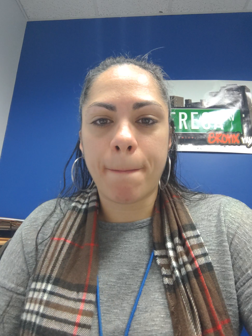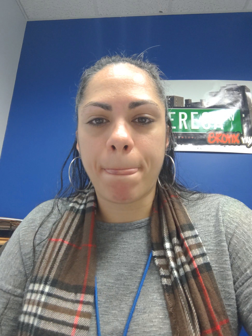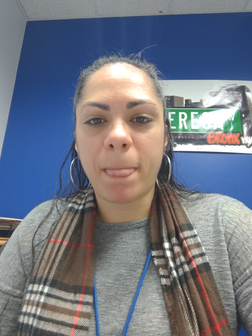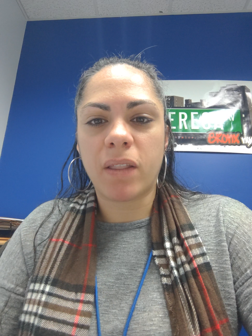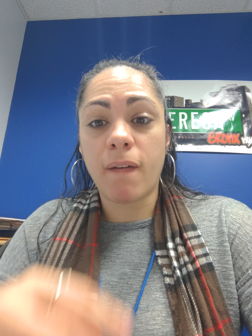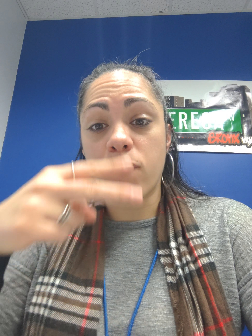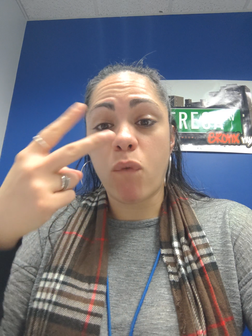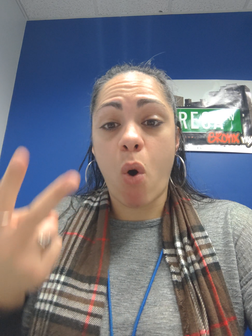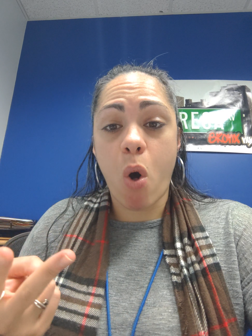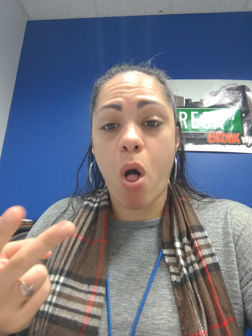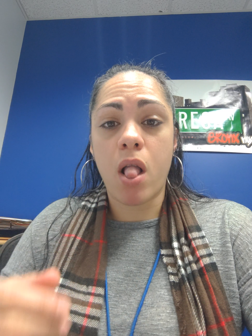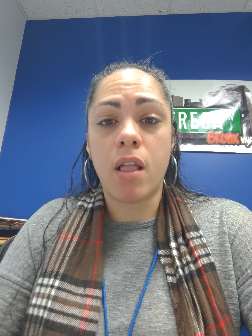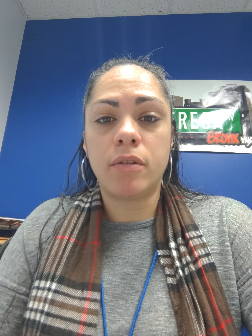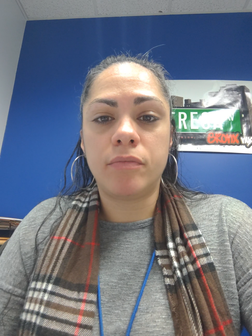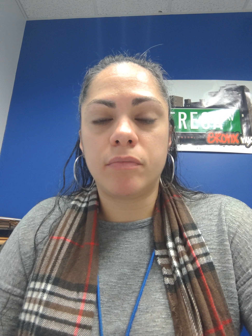fall